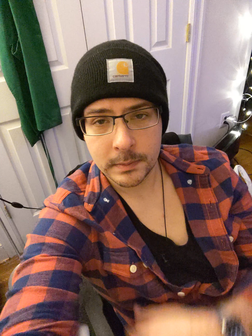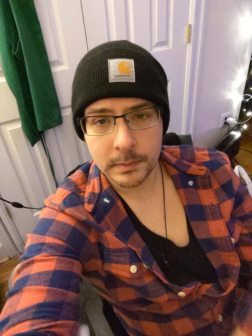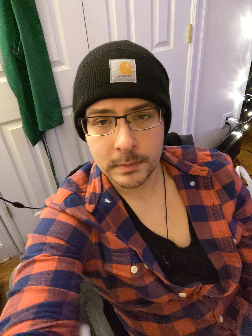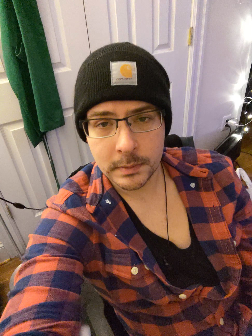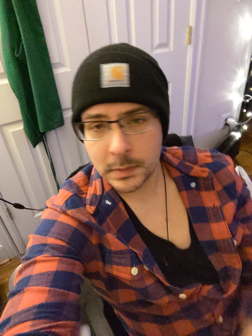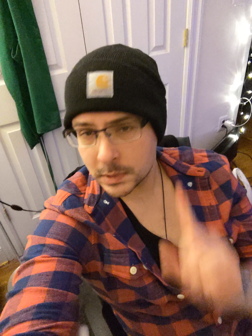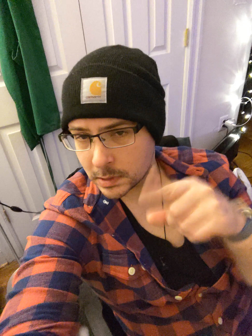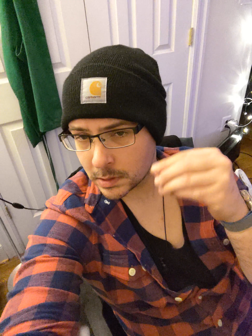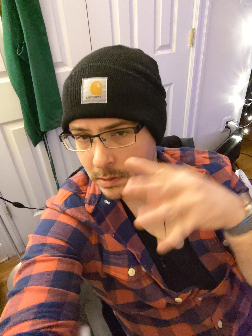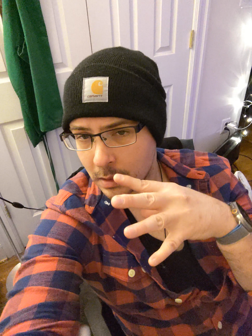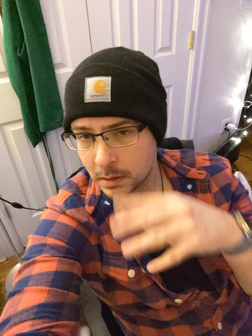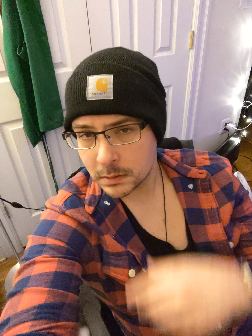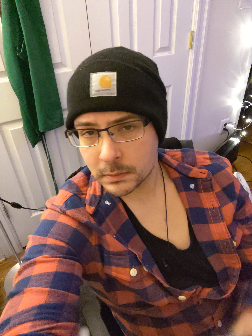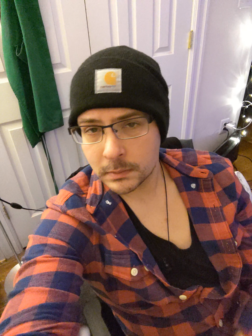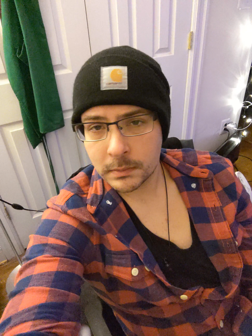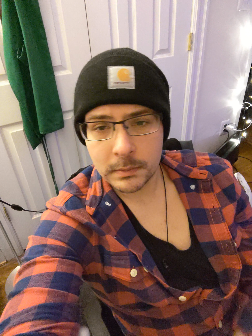sun